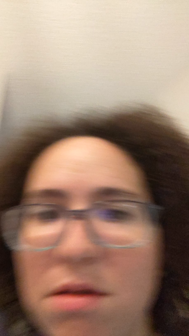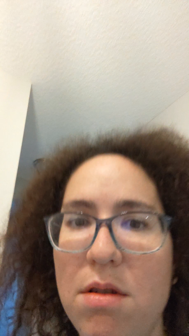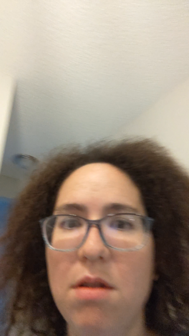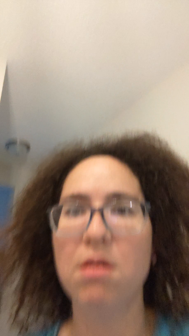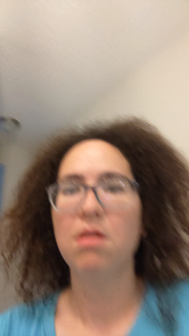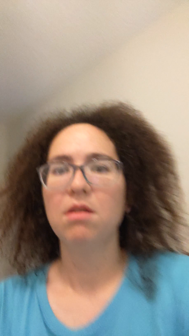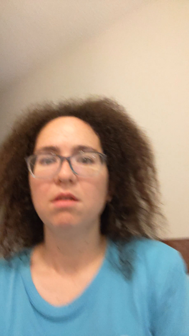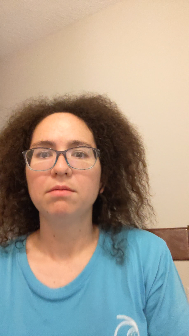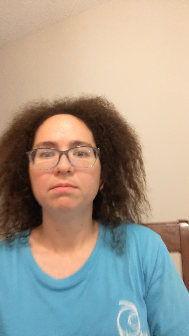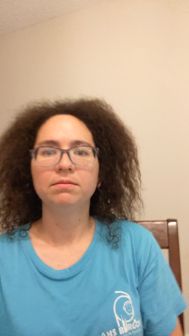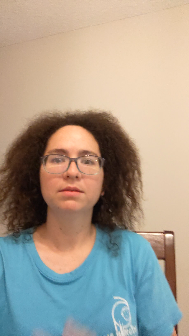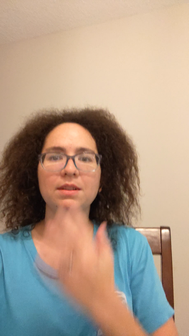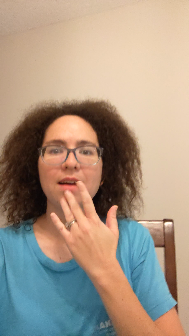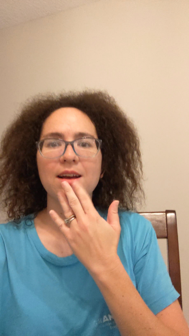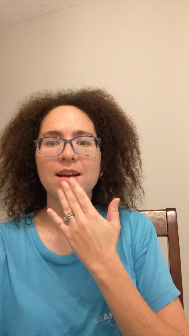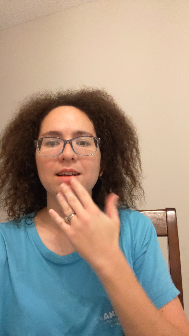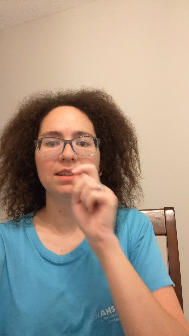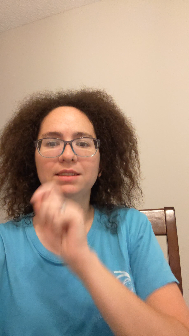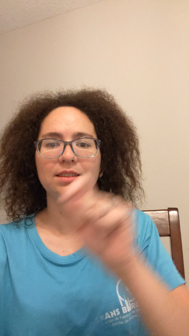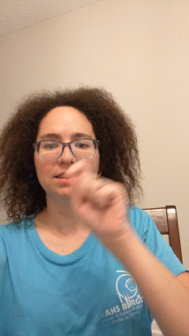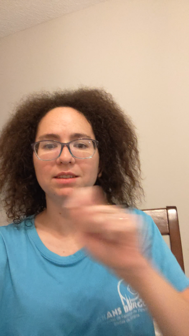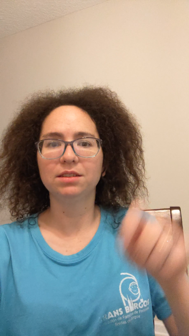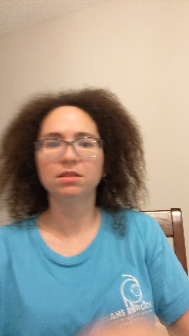crayon